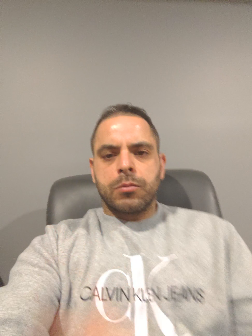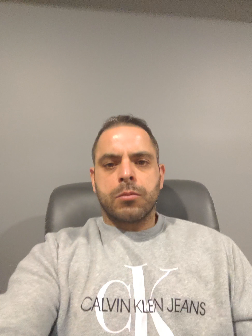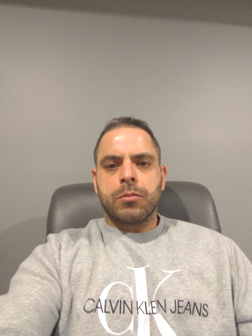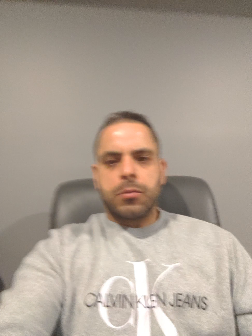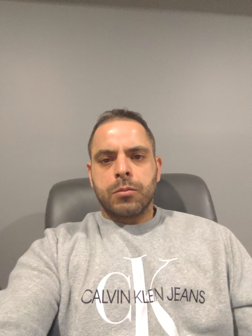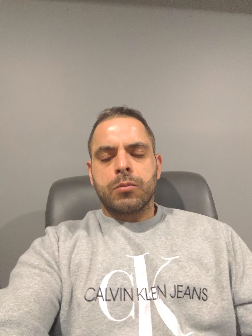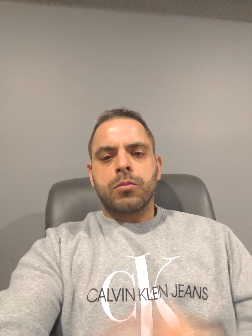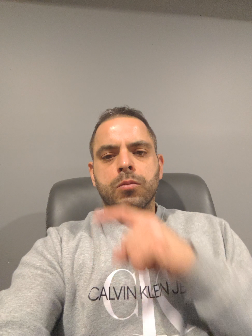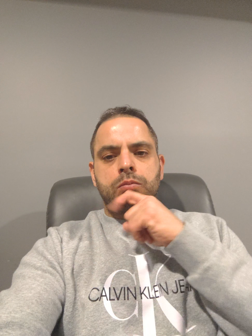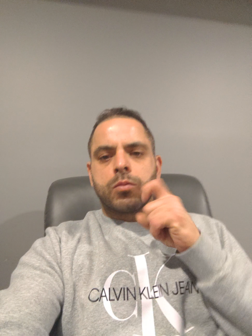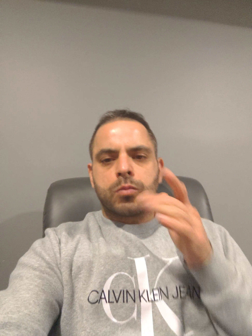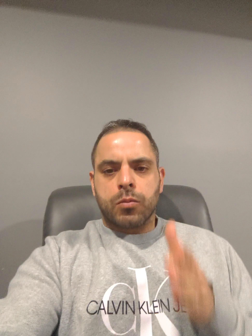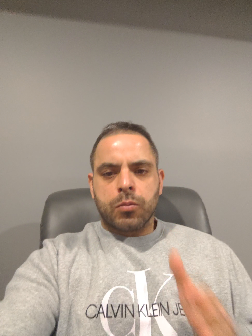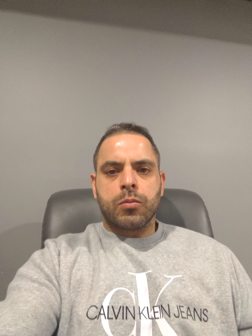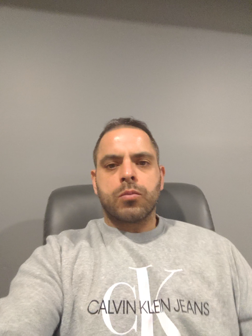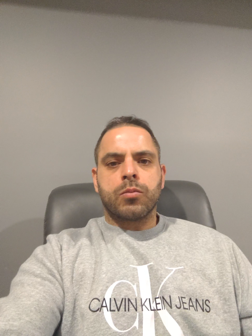dryer